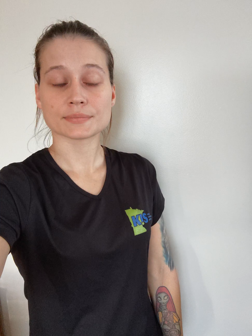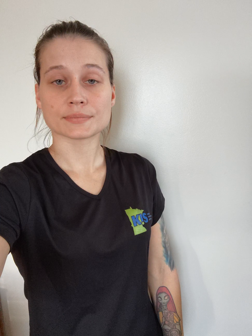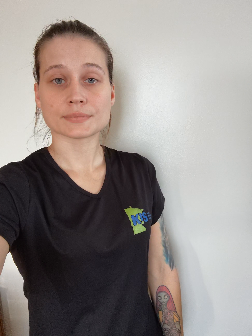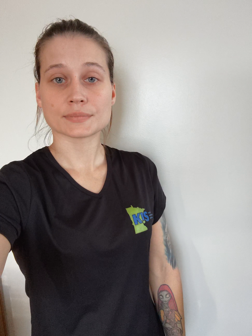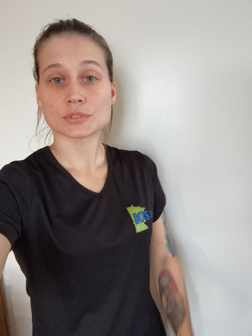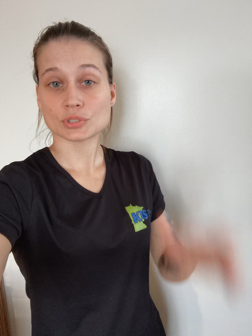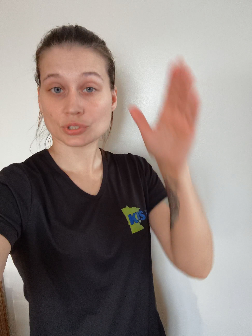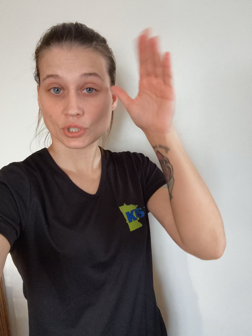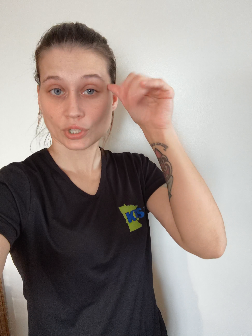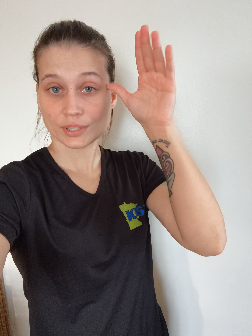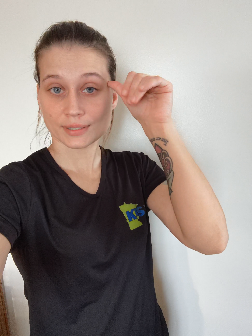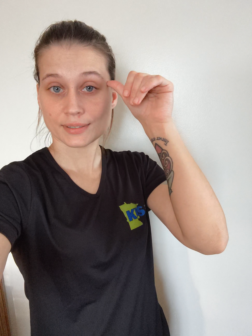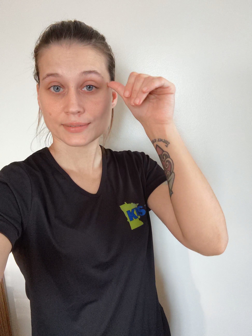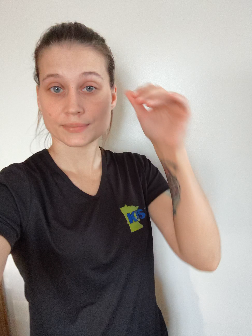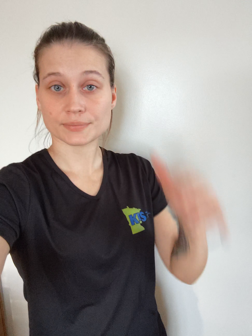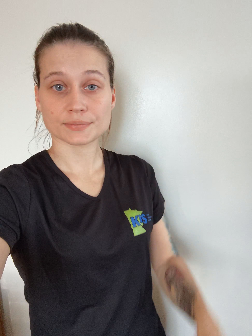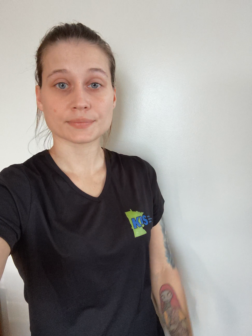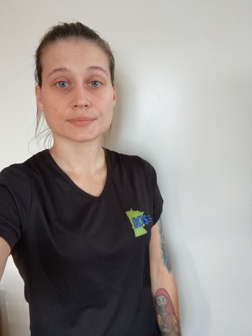donkey